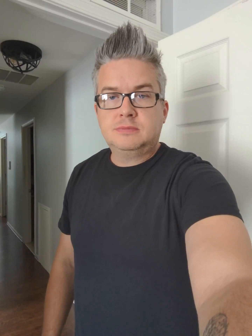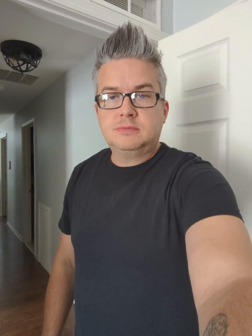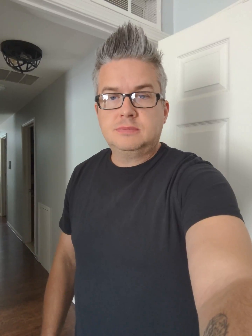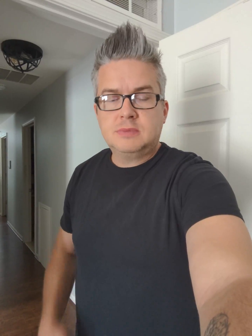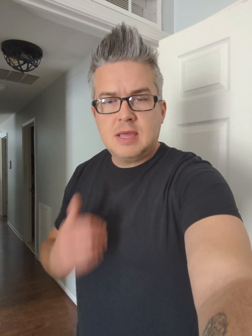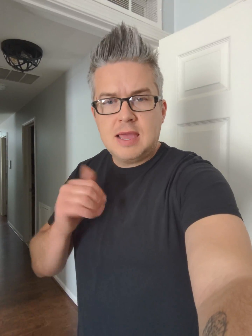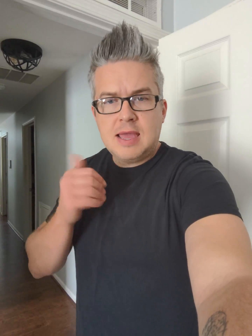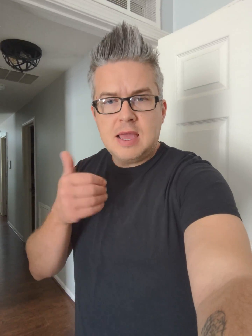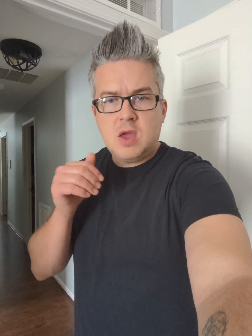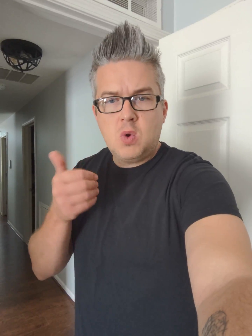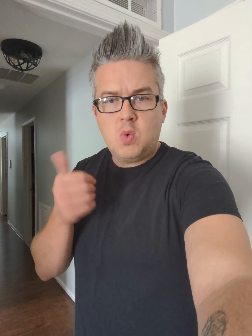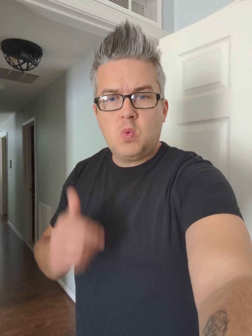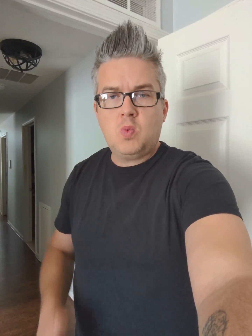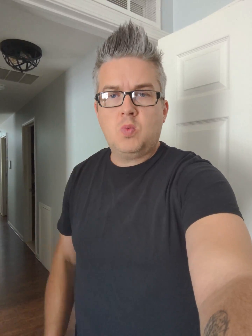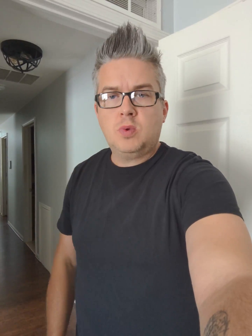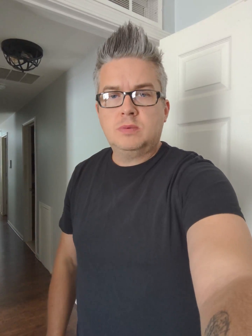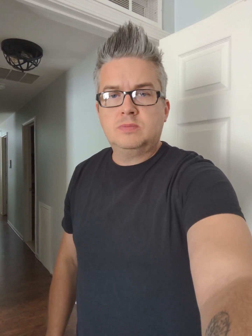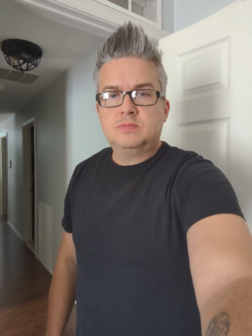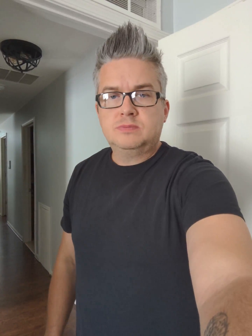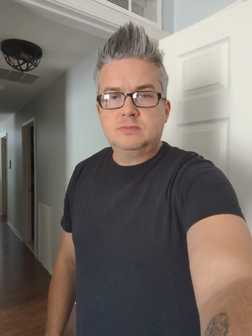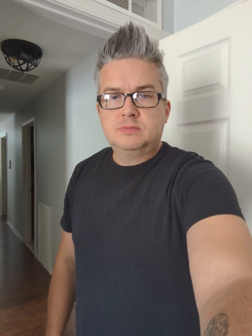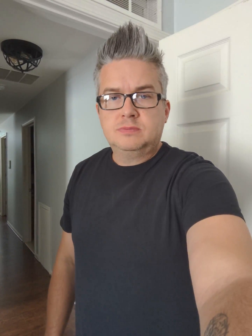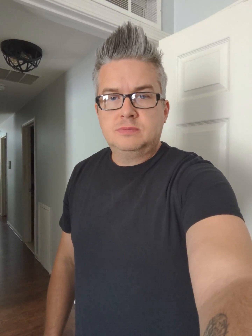how